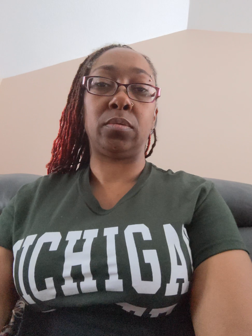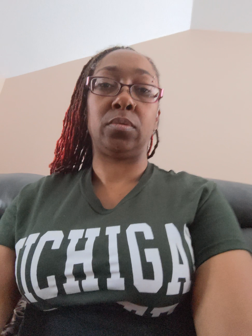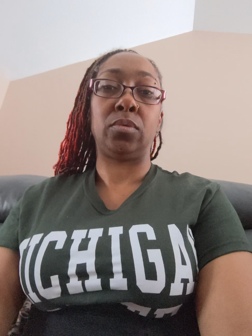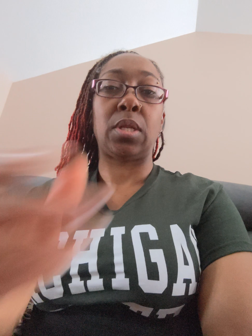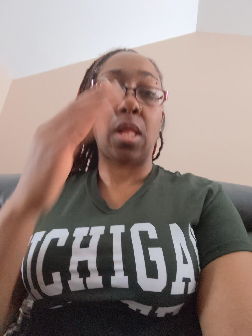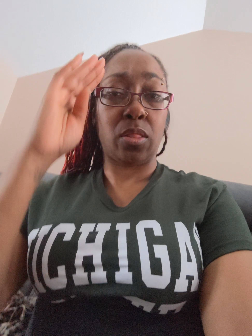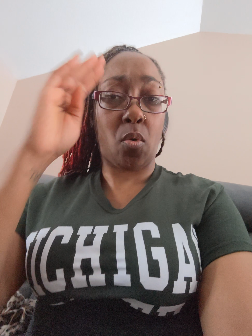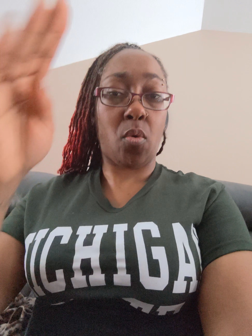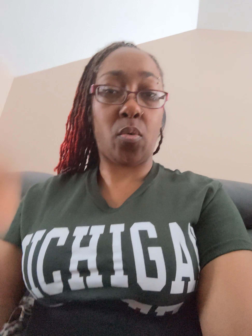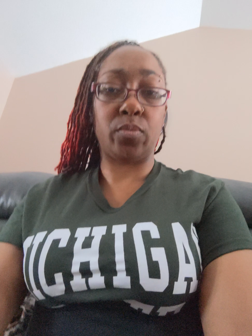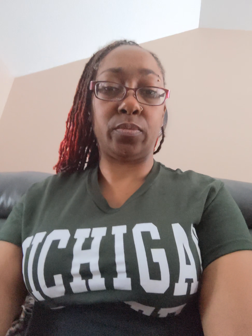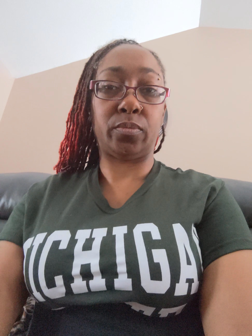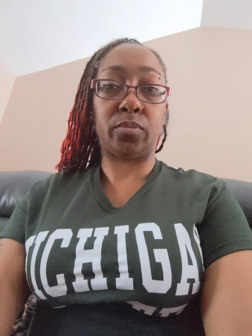hello